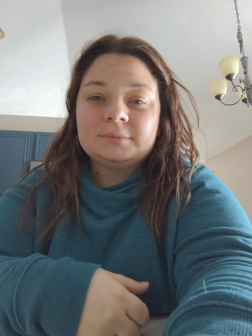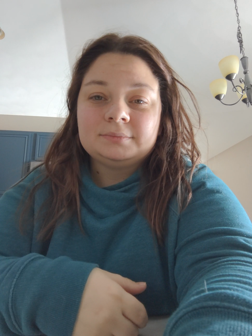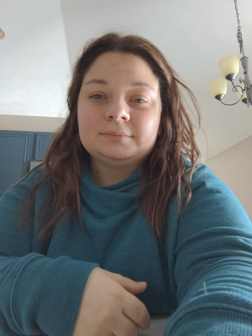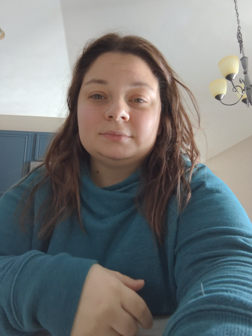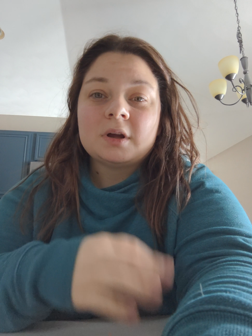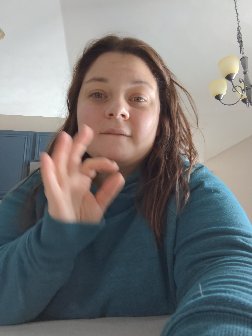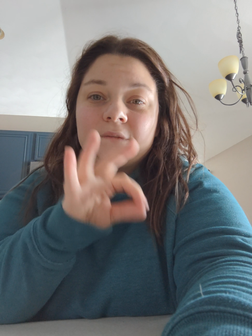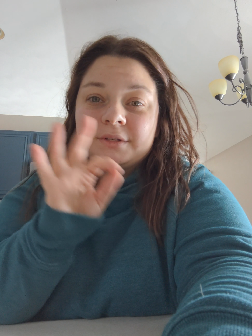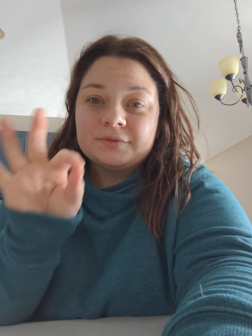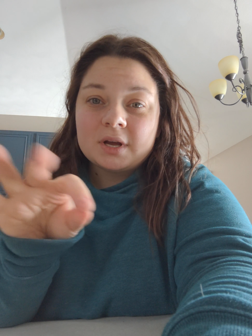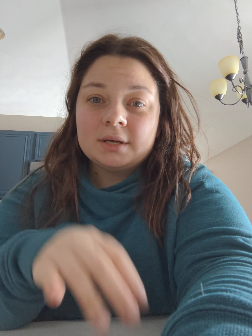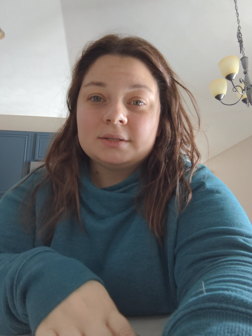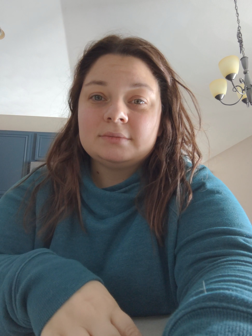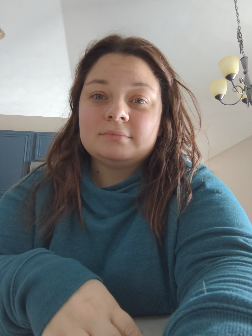french fries